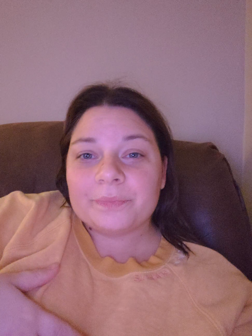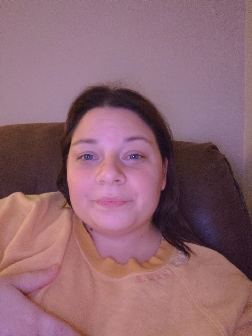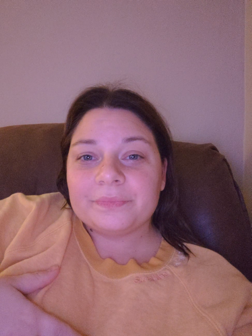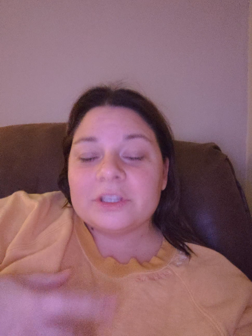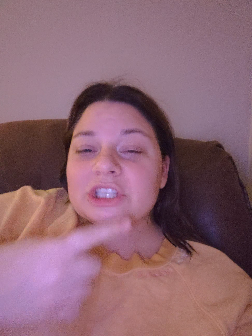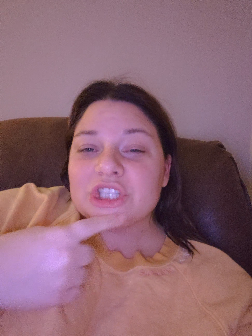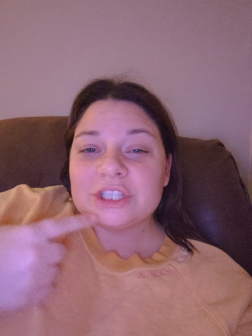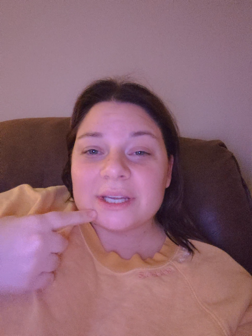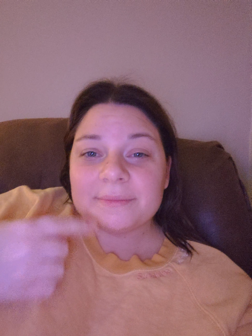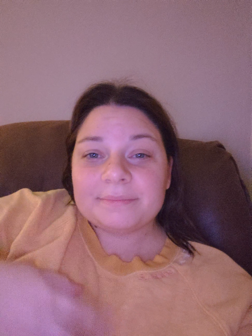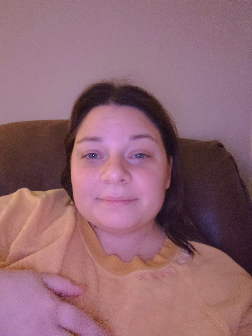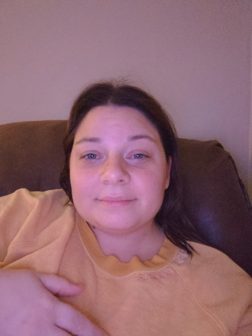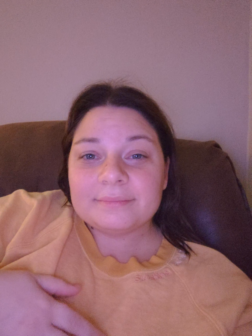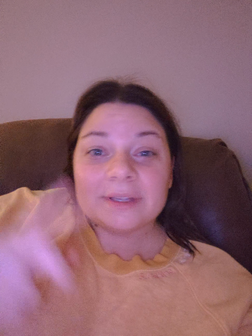chin